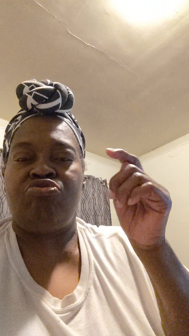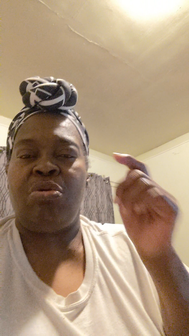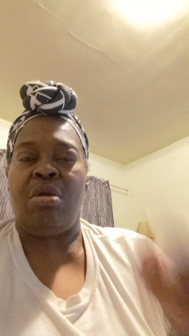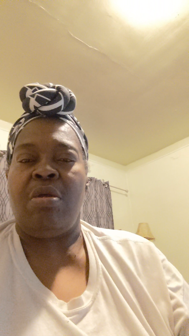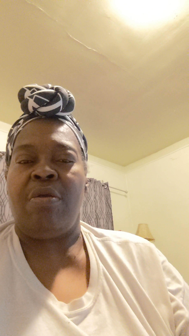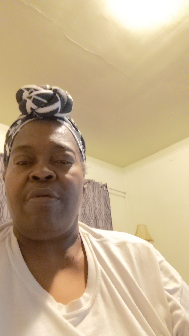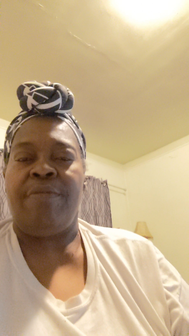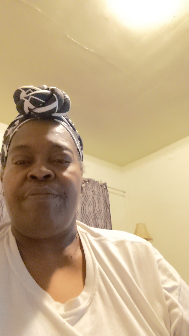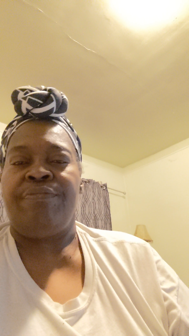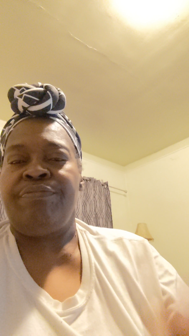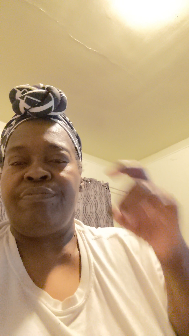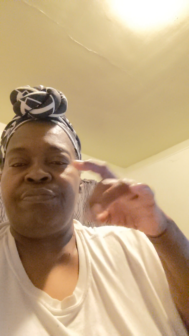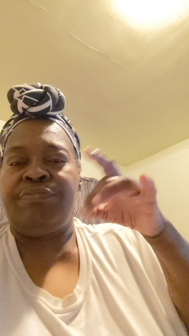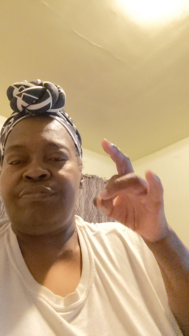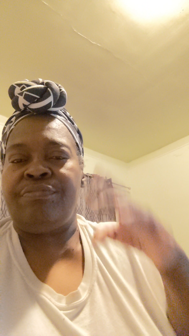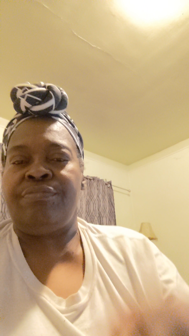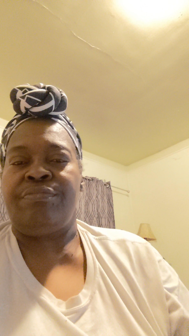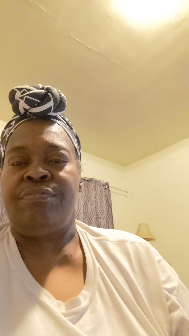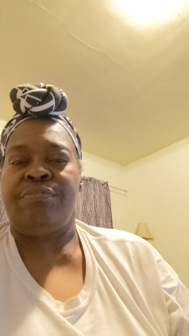pumpkin